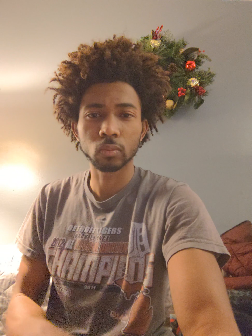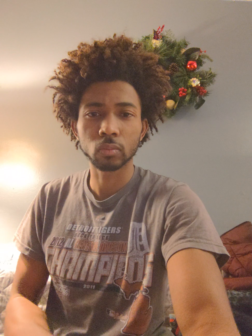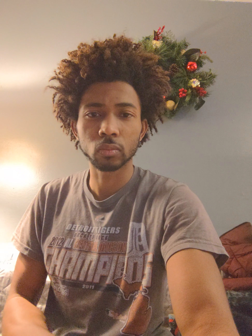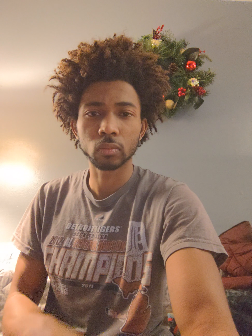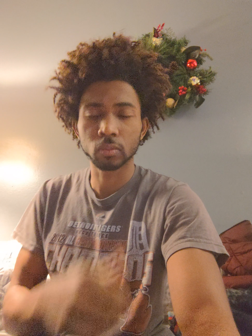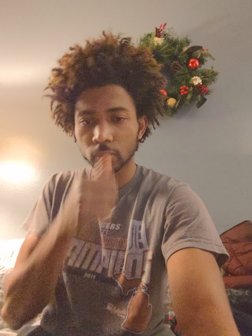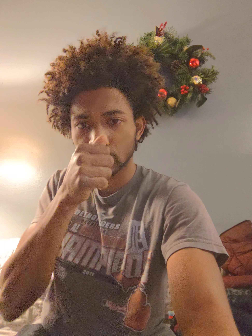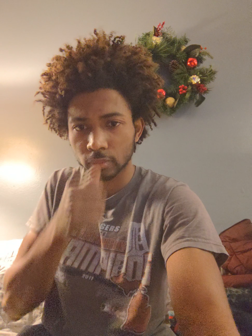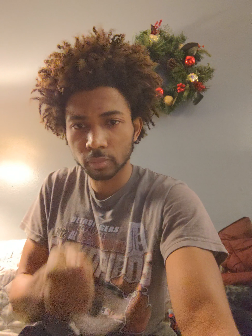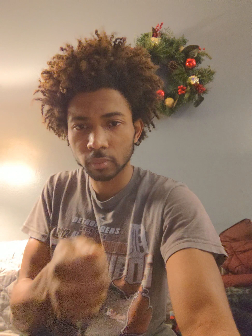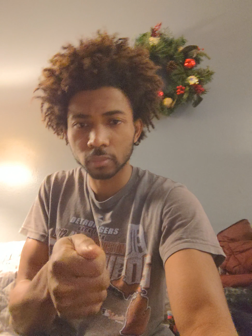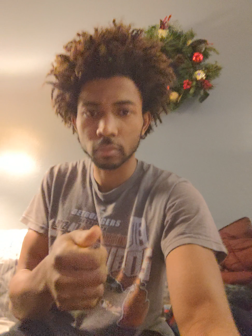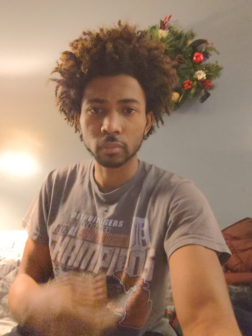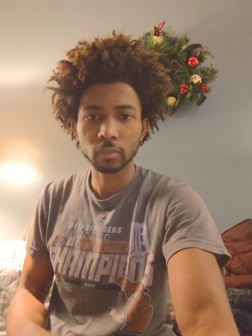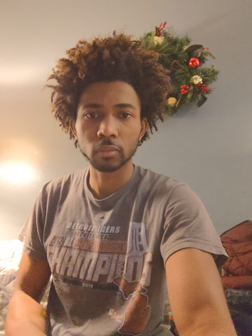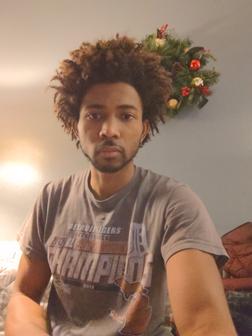hide